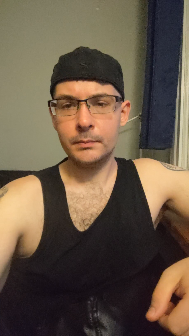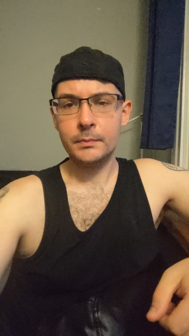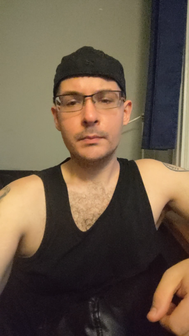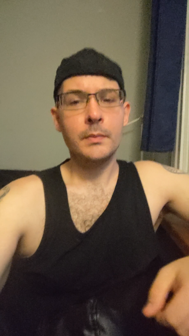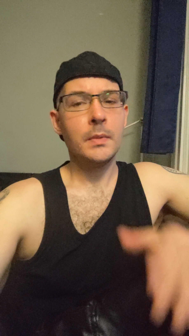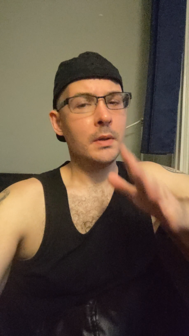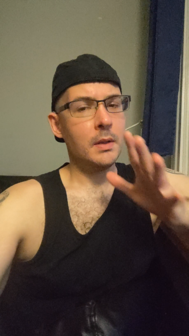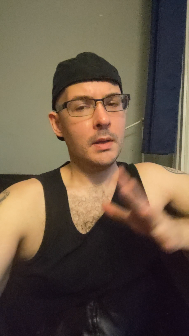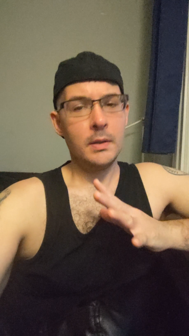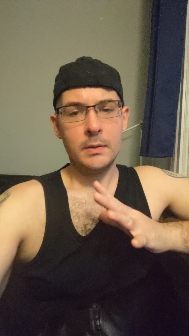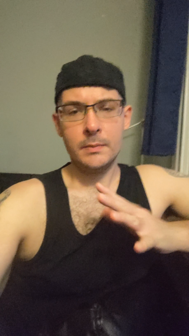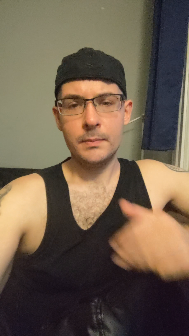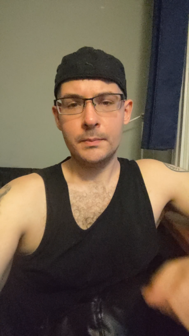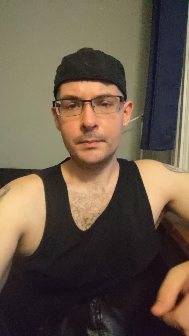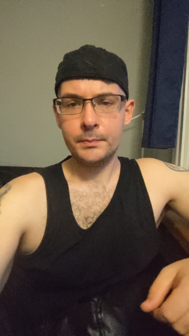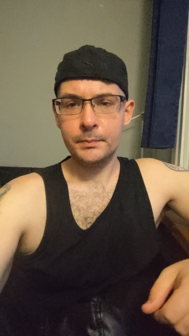lady